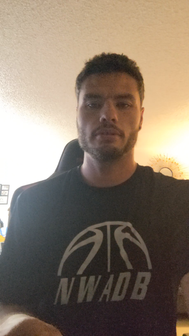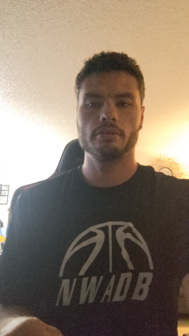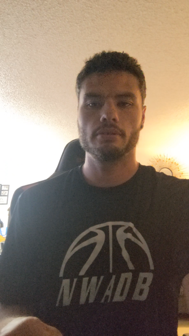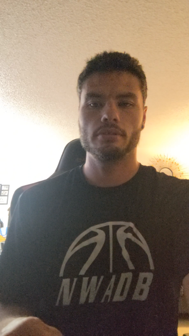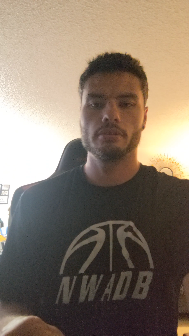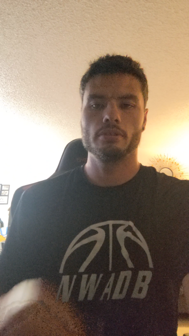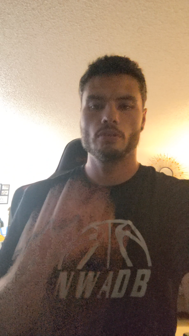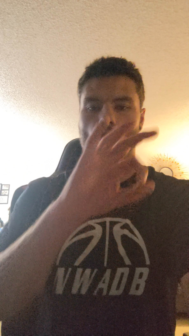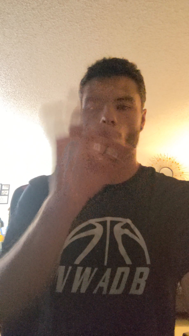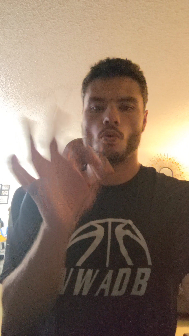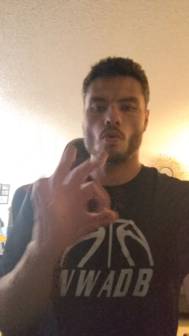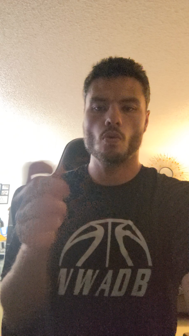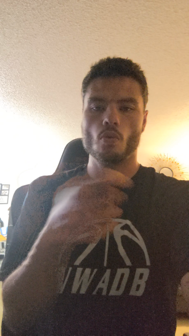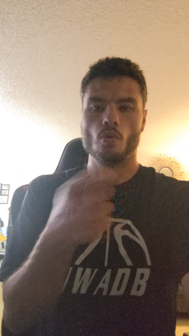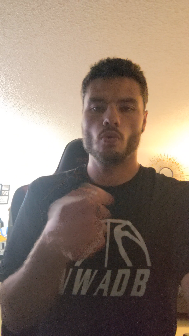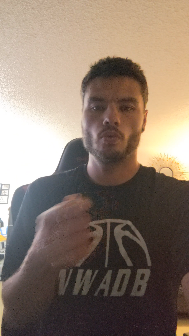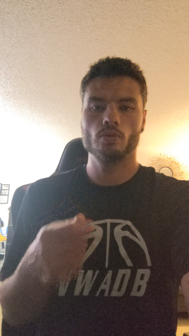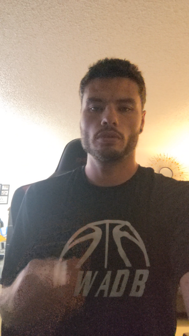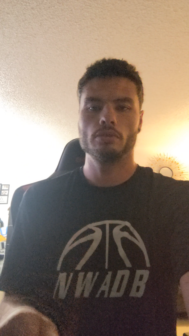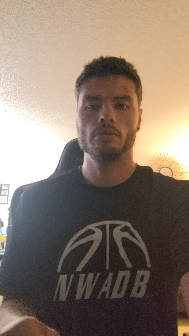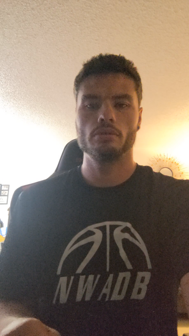hose